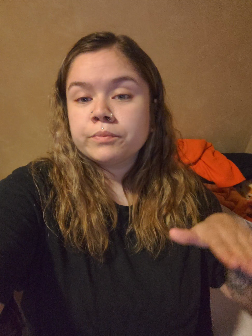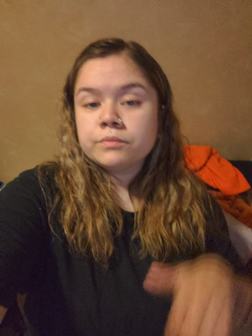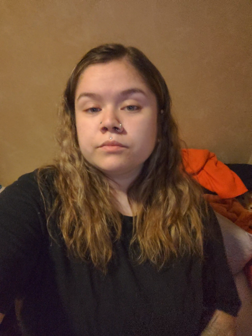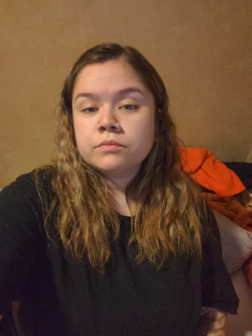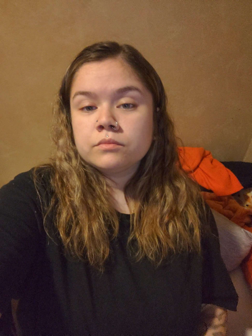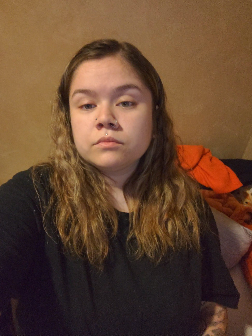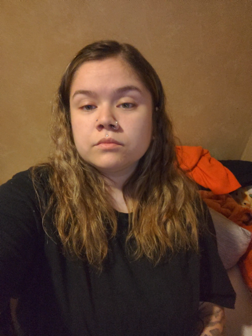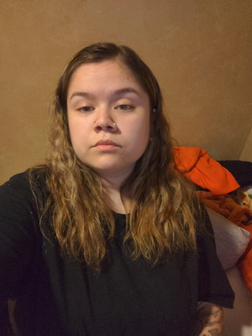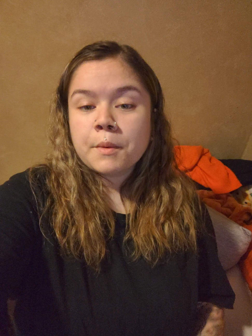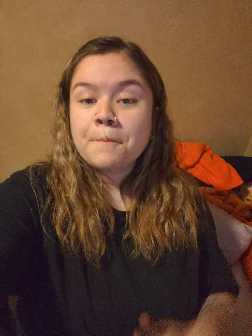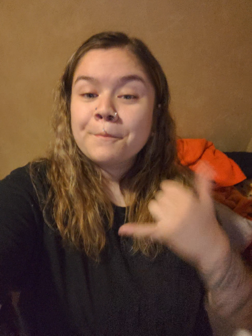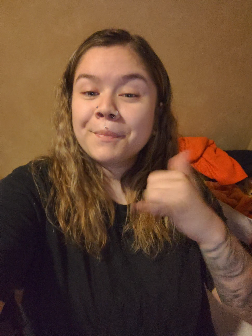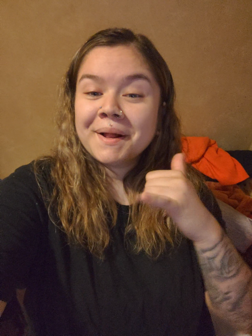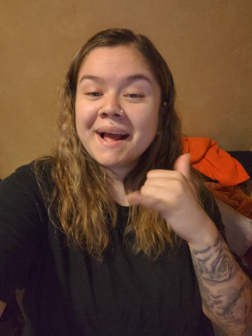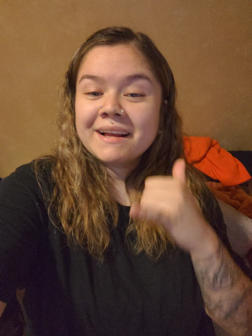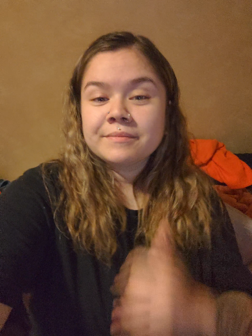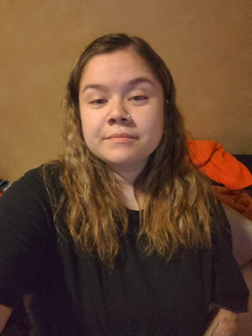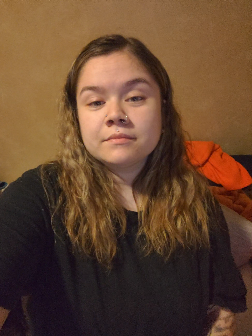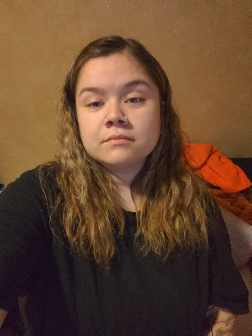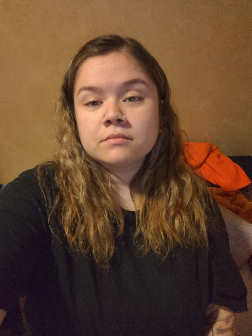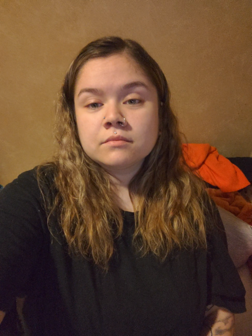play